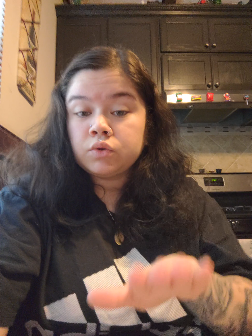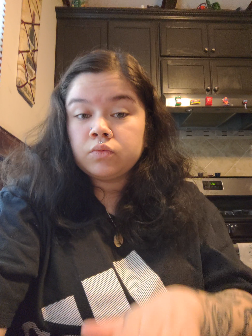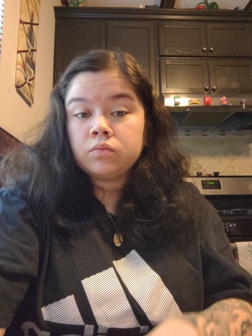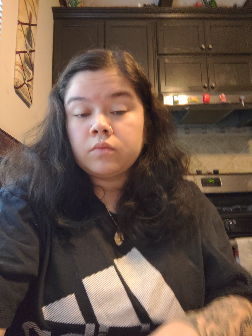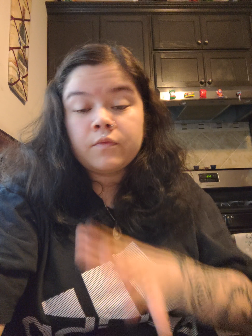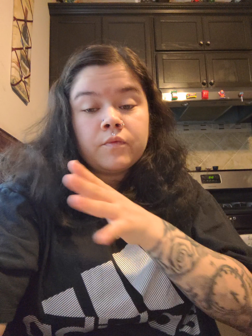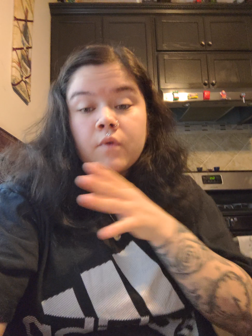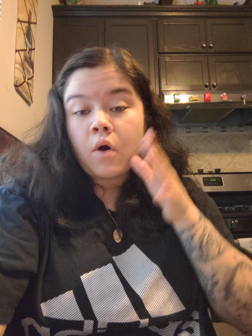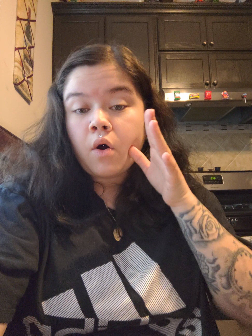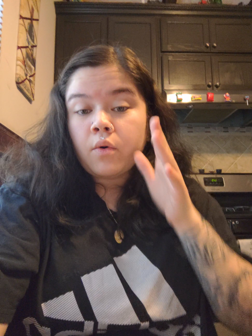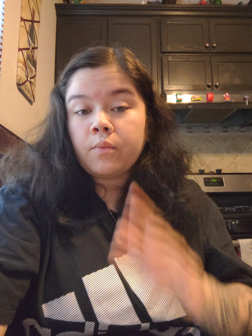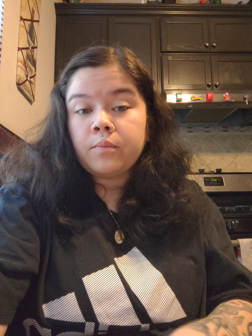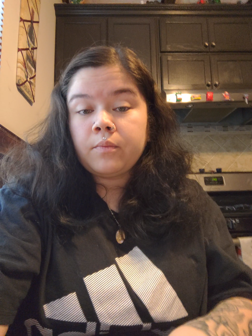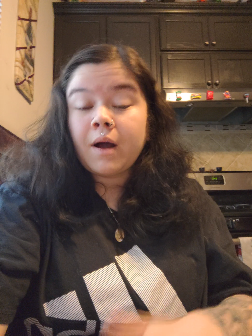farm